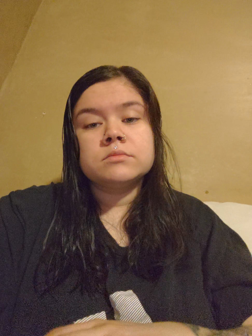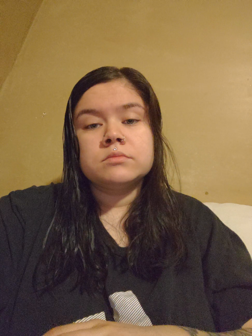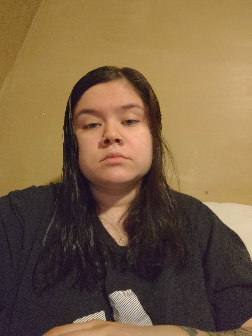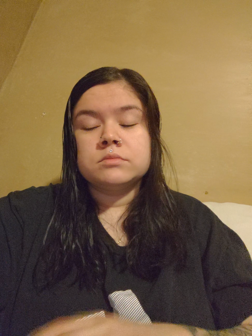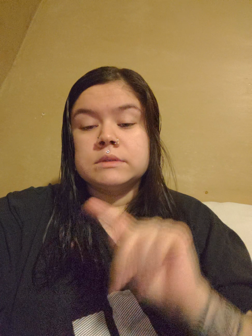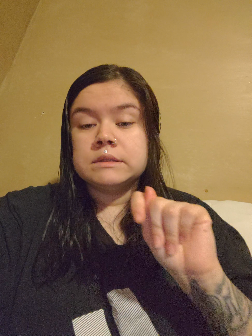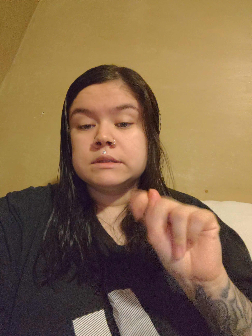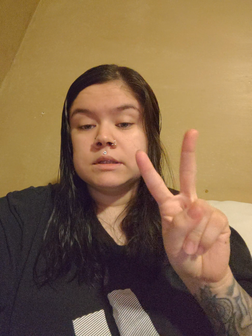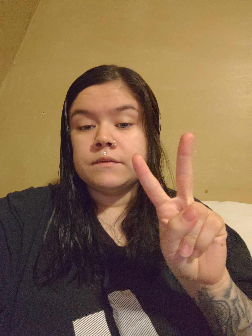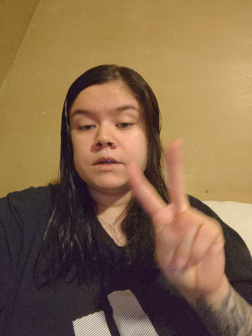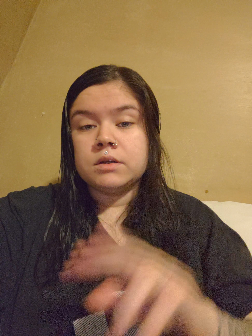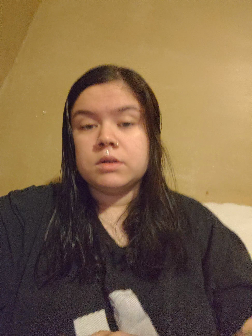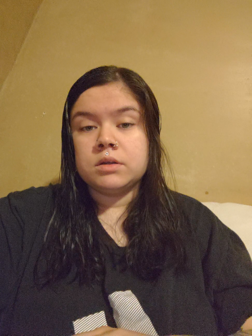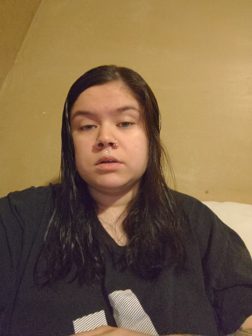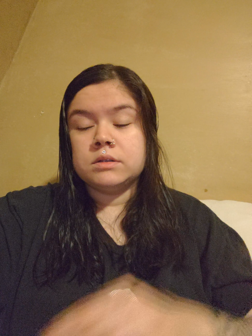TV